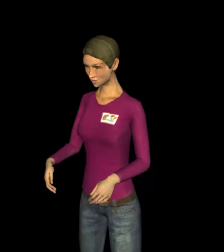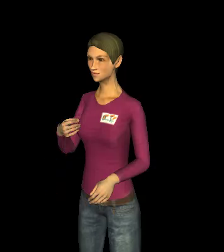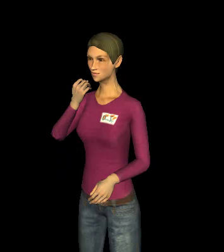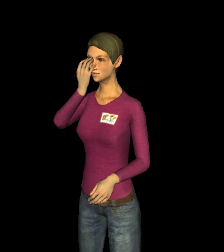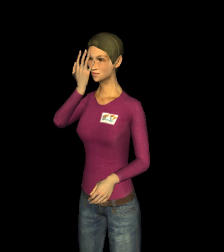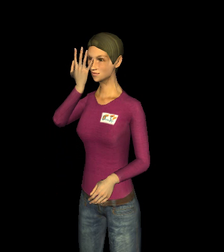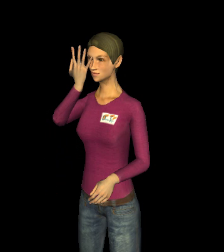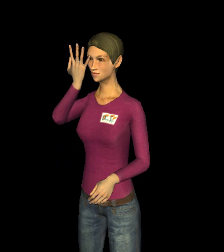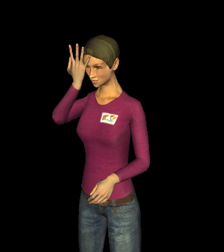أزهار